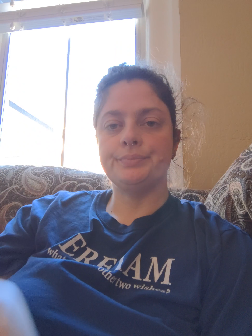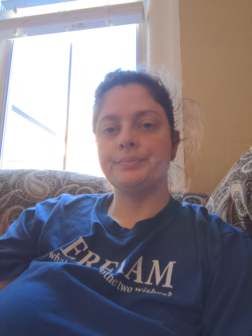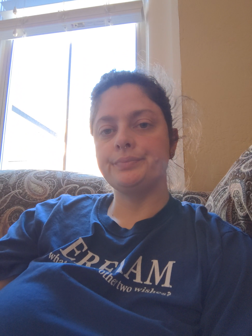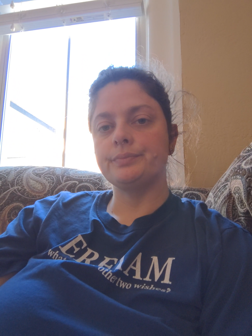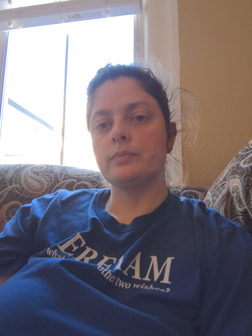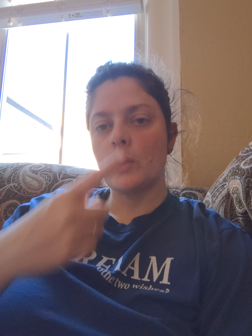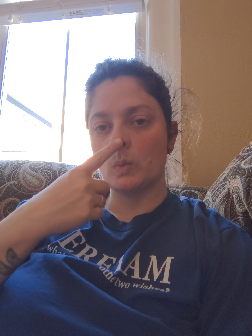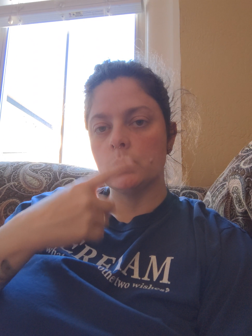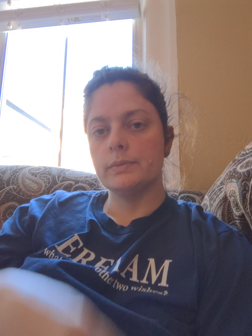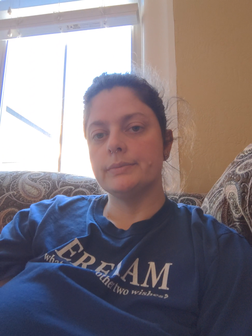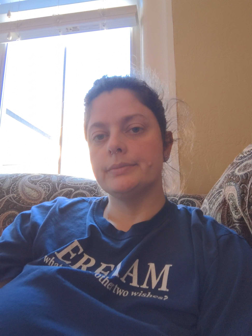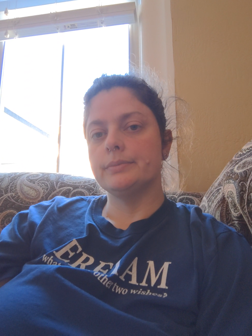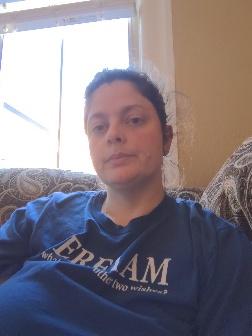nose